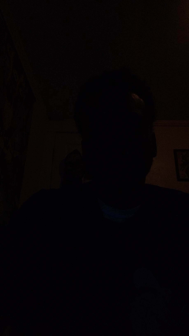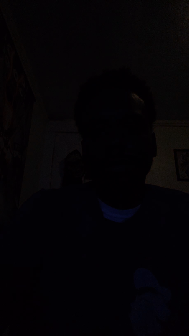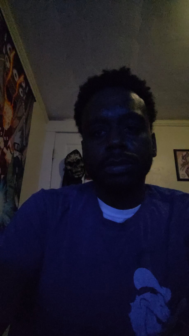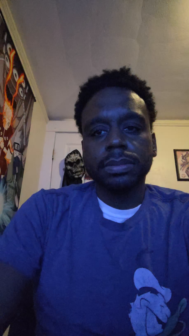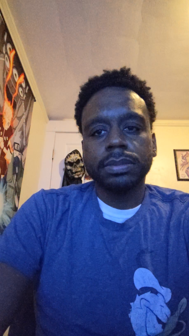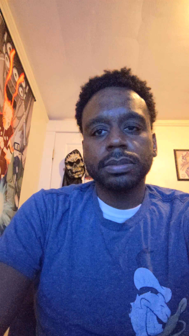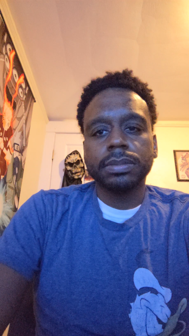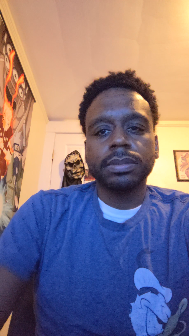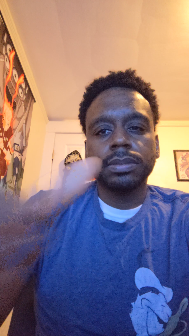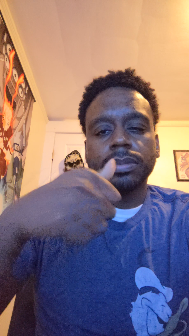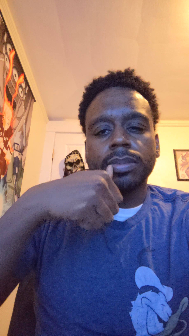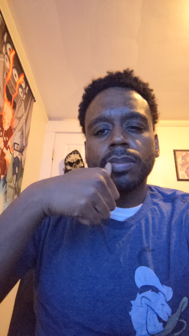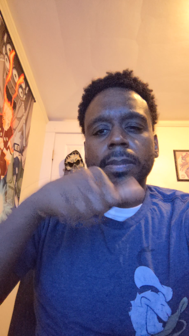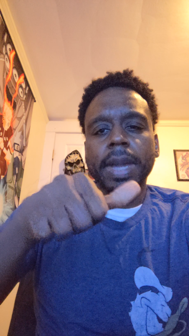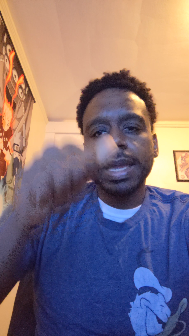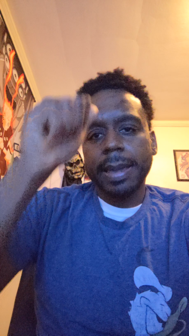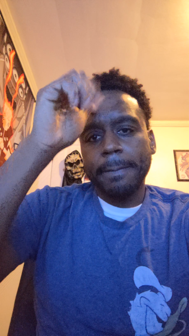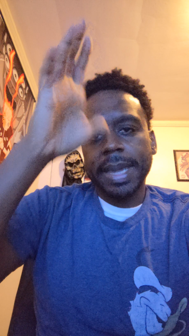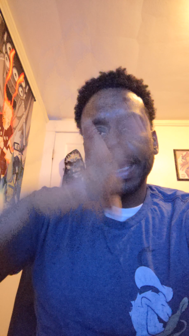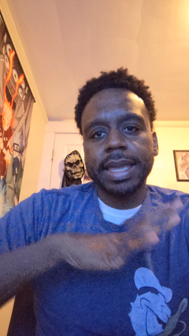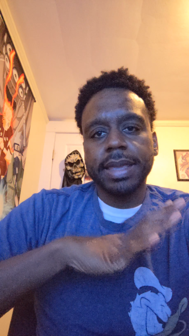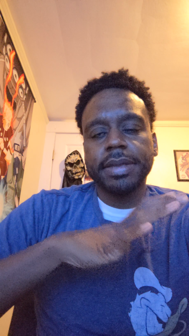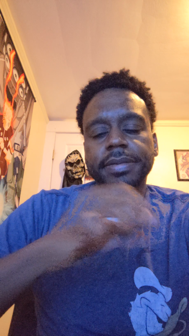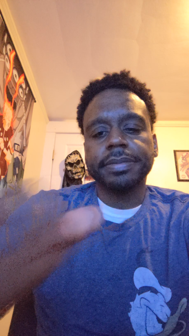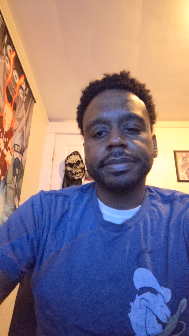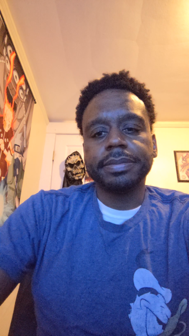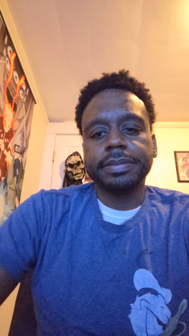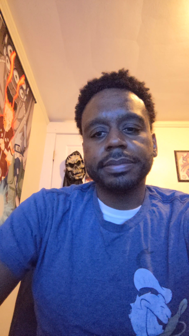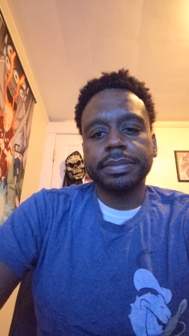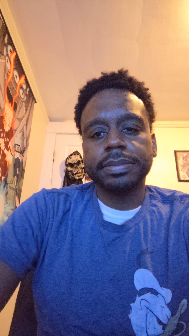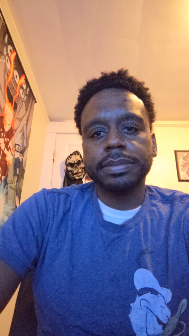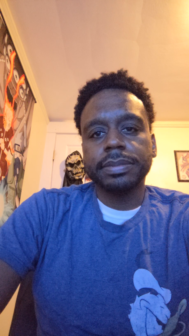mailman